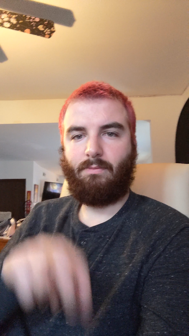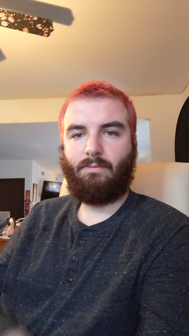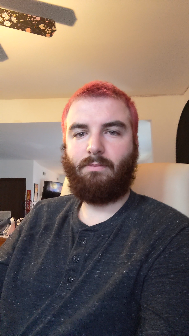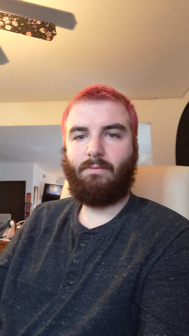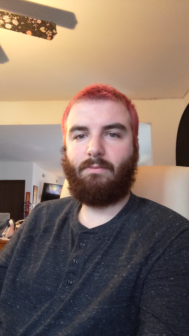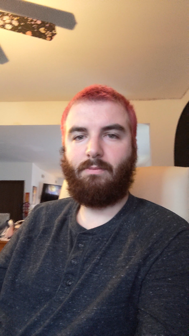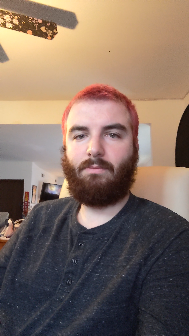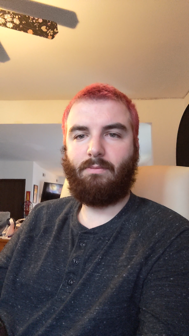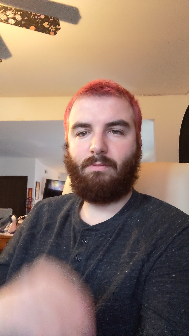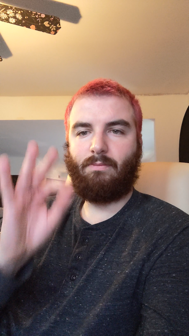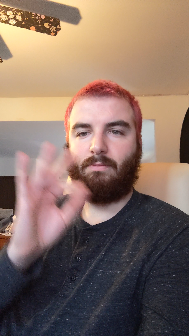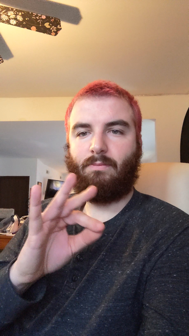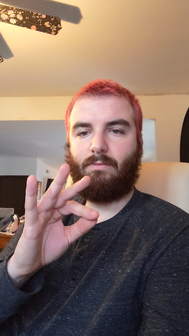fit